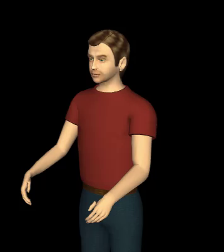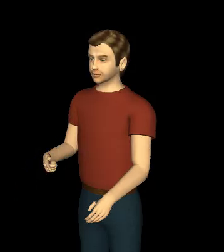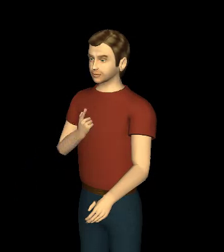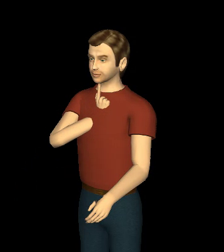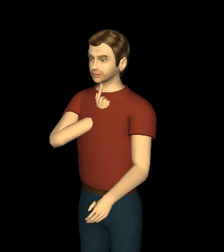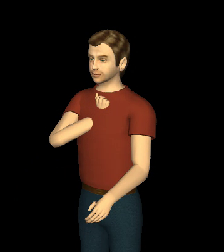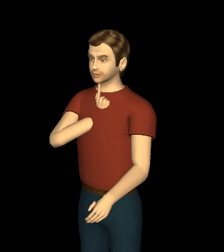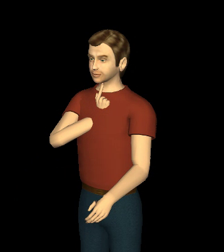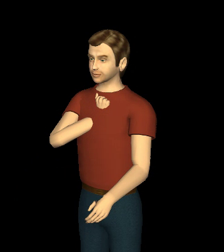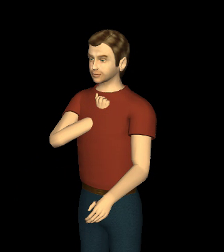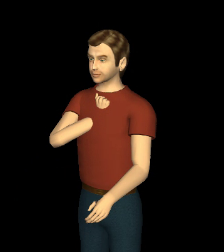كحول